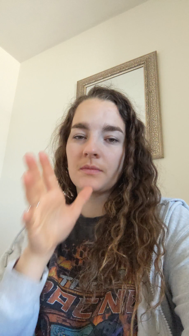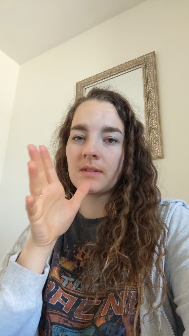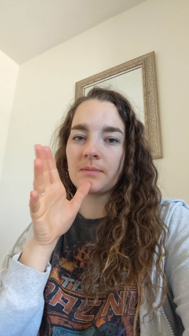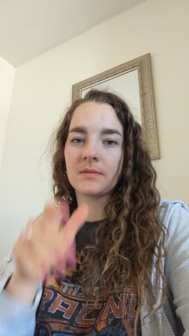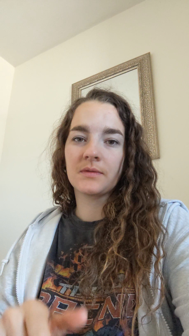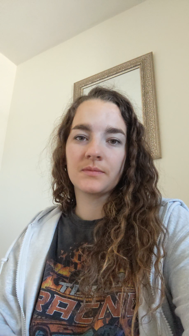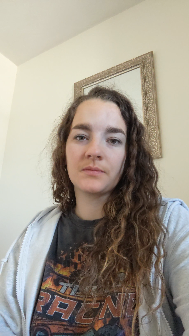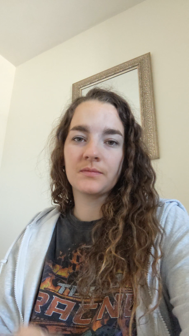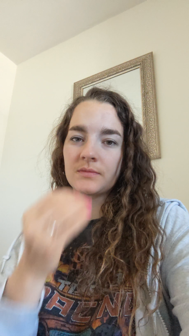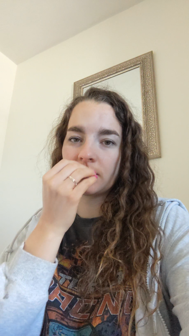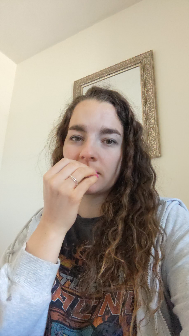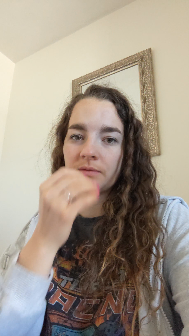eat